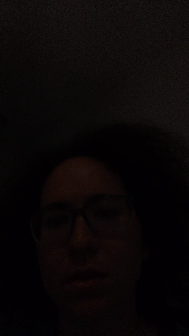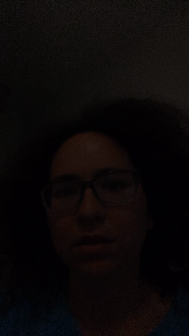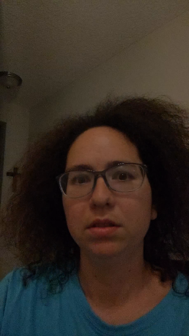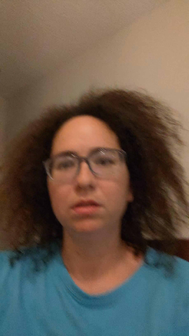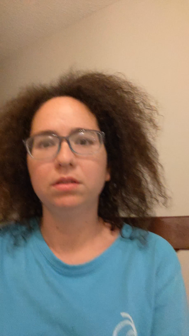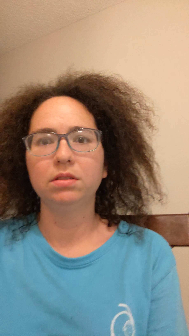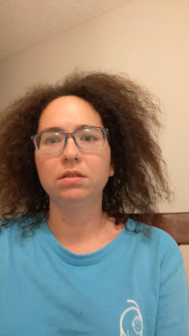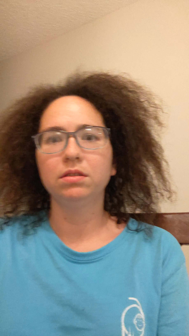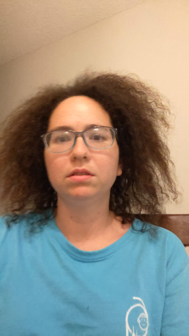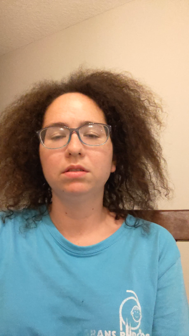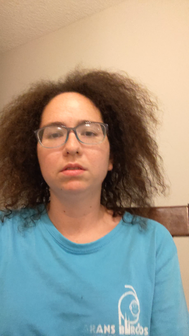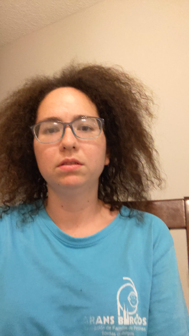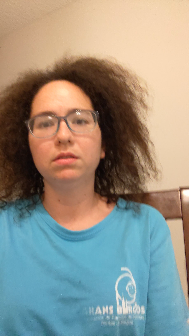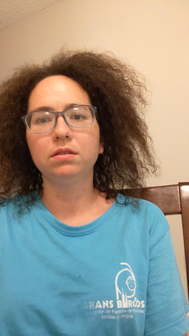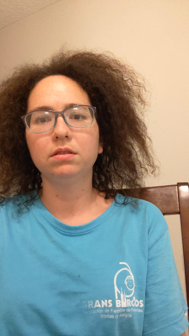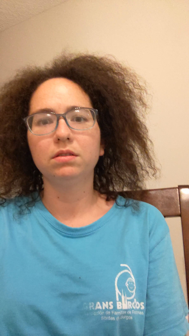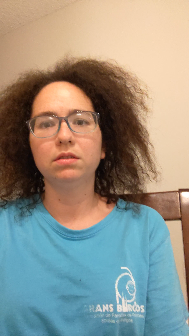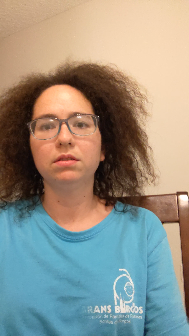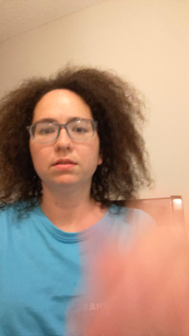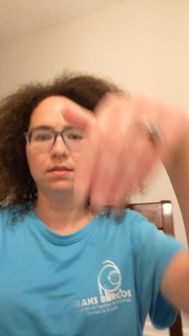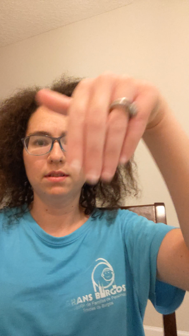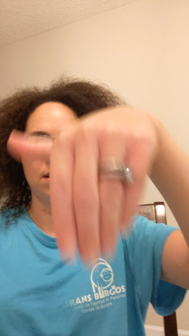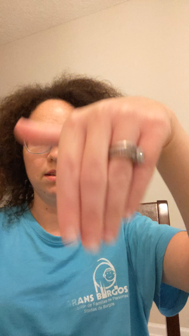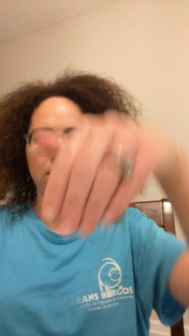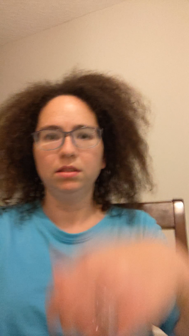night night